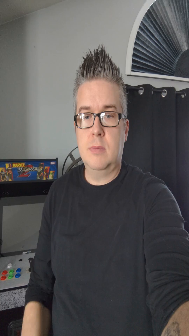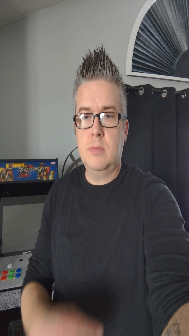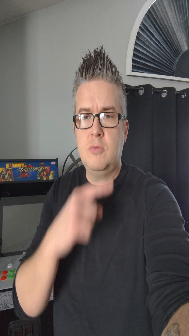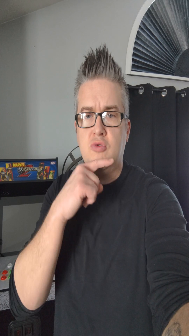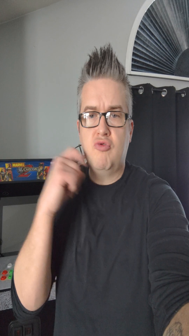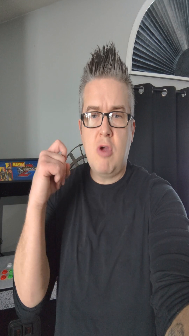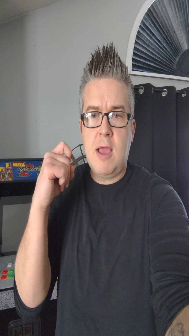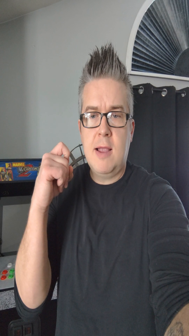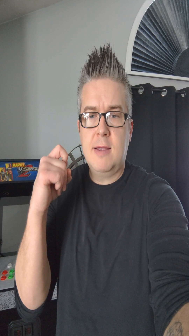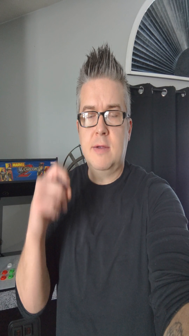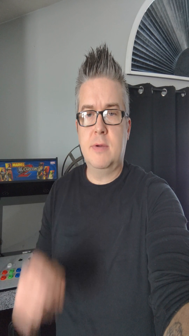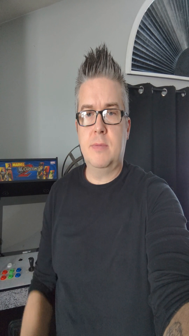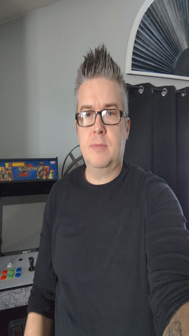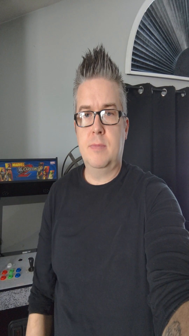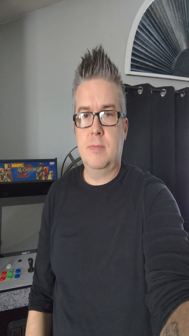dry